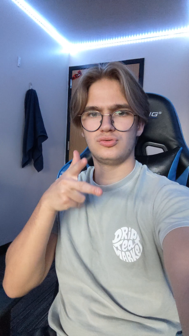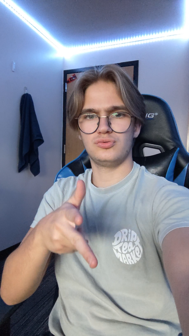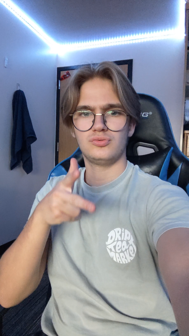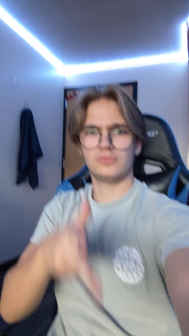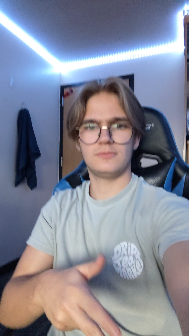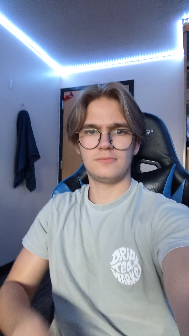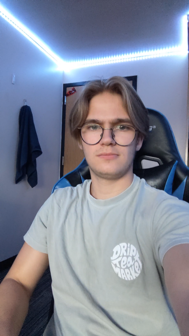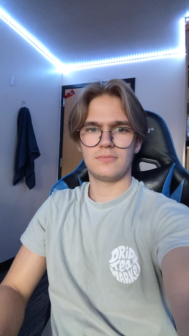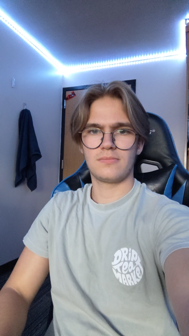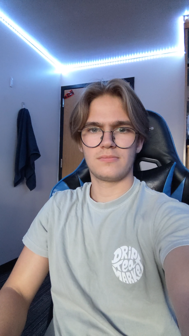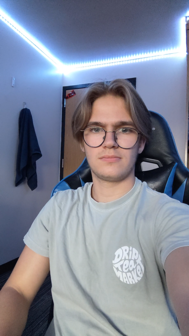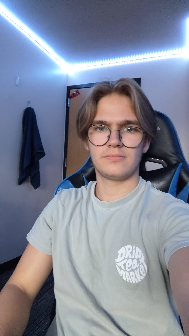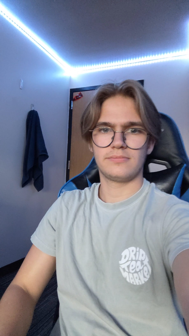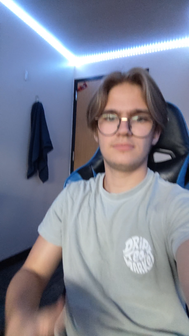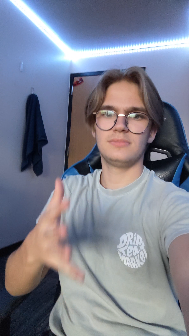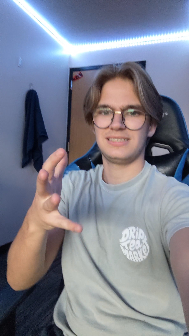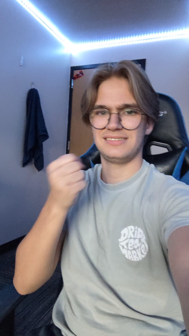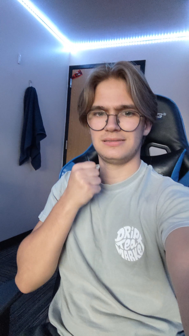get